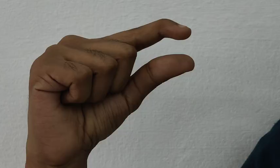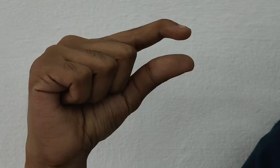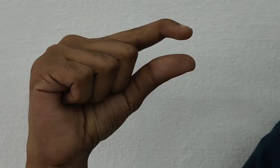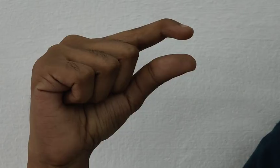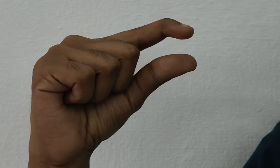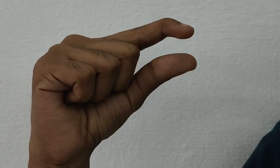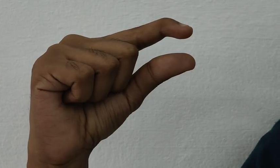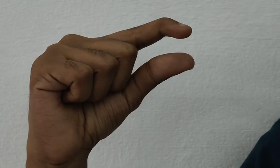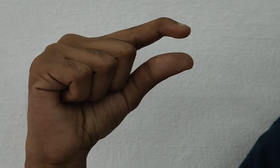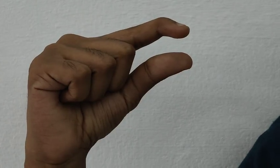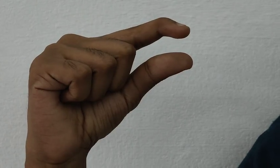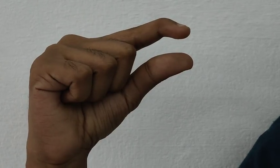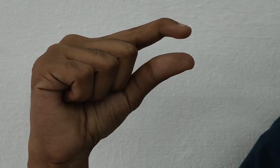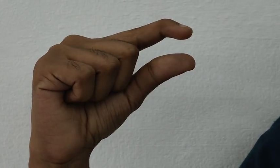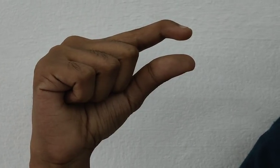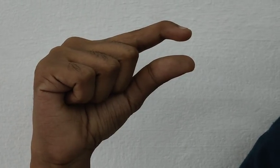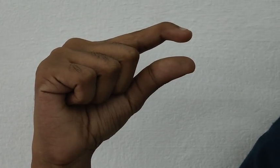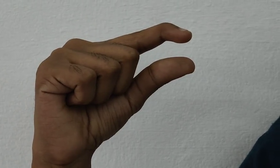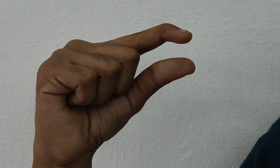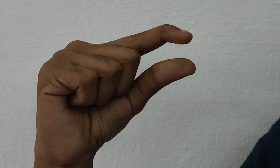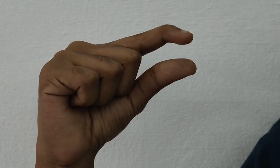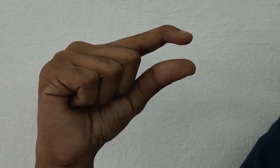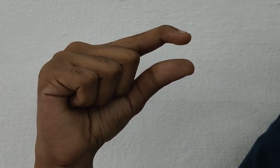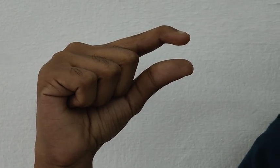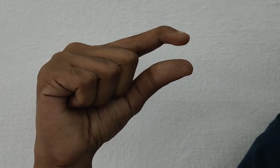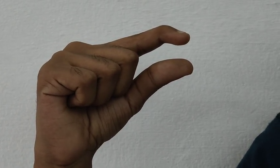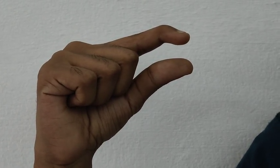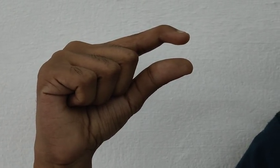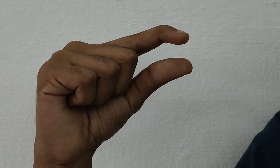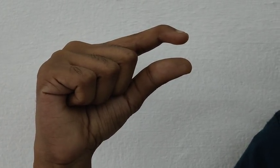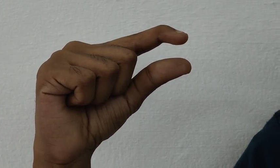ഉ